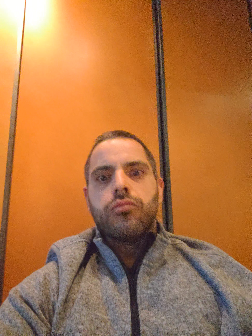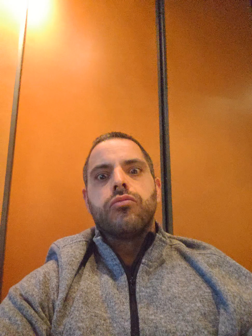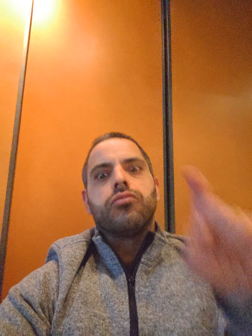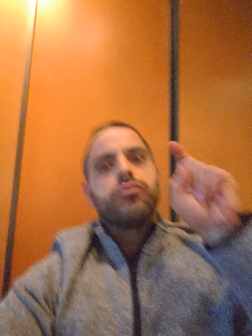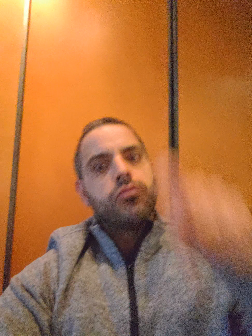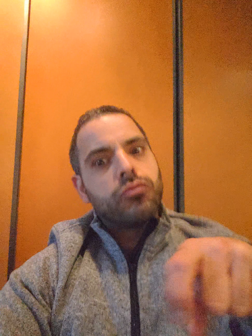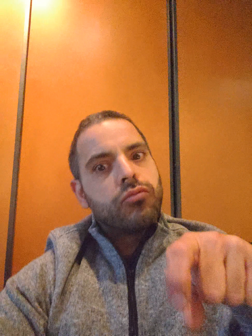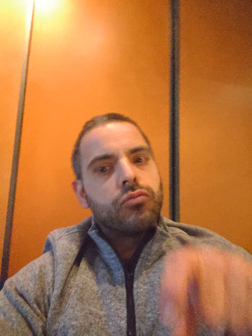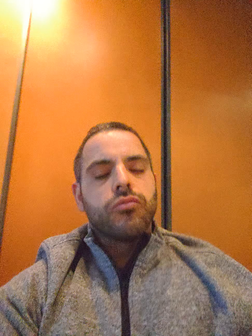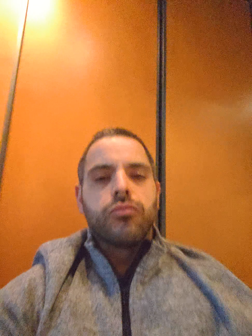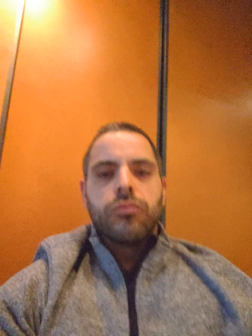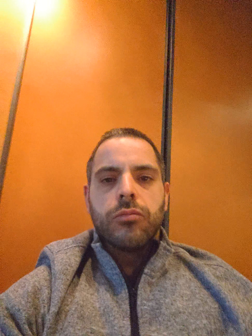have to